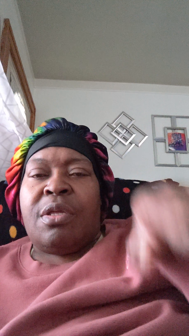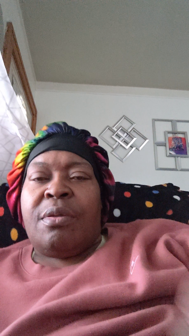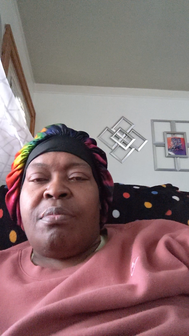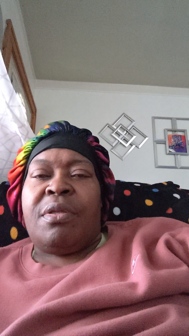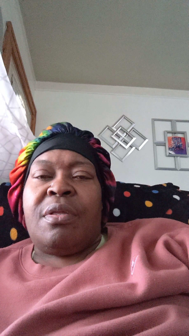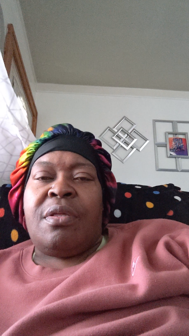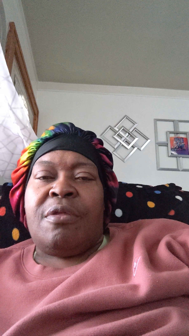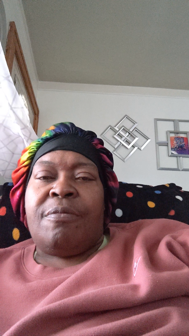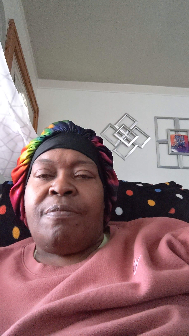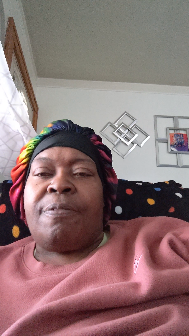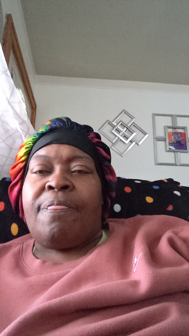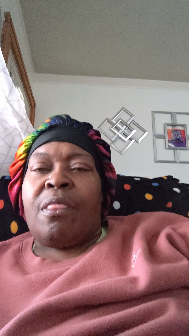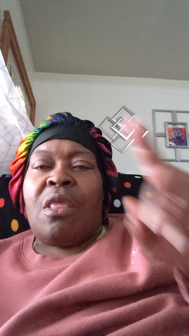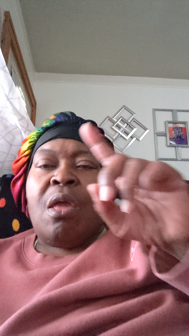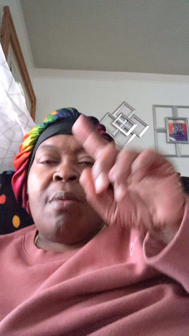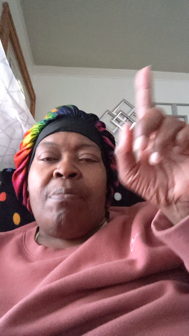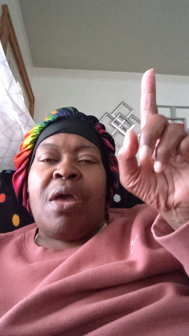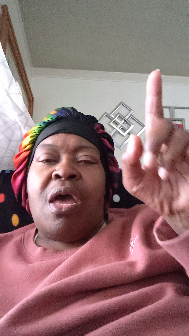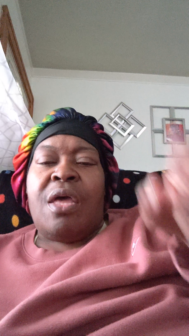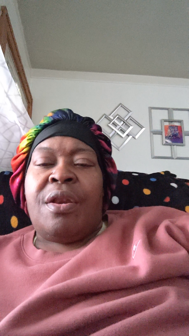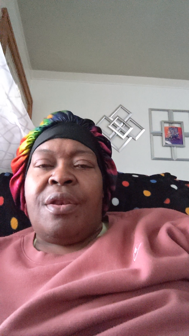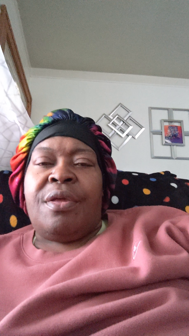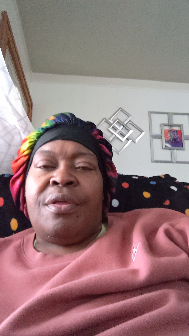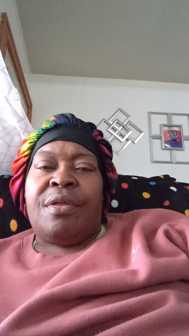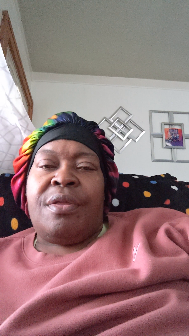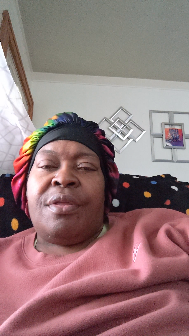but